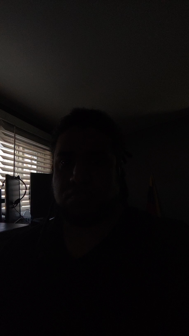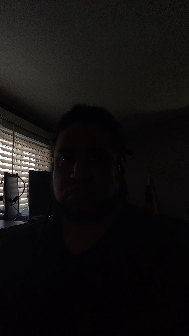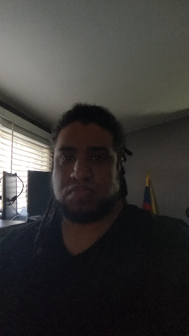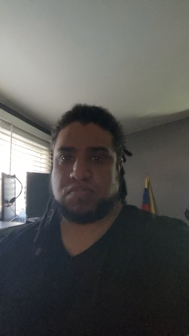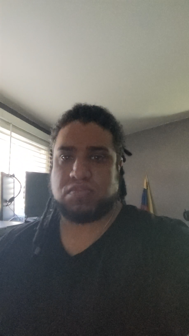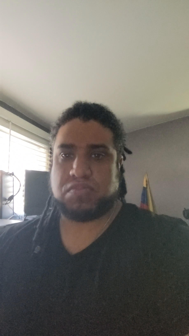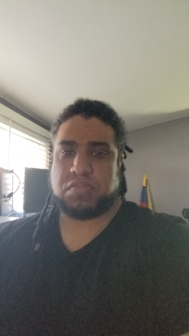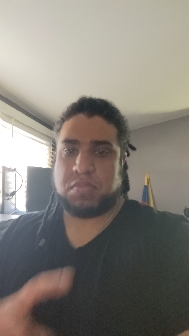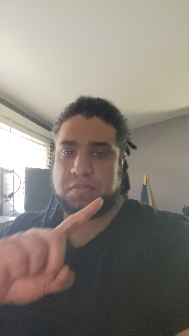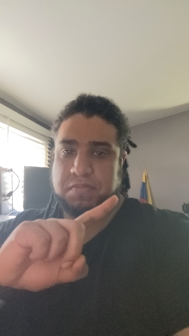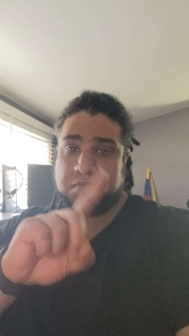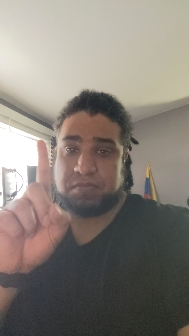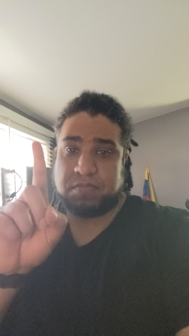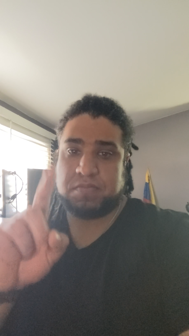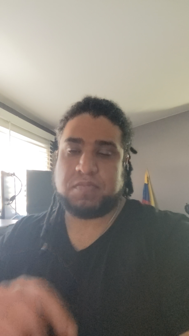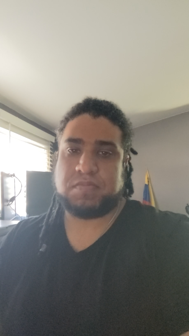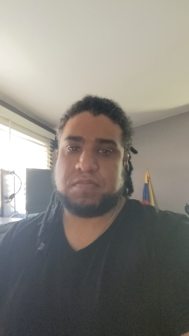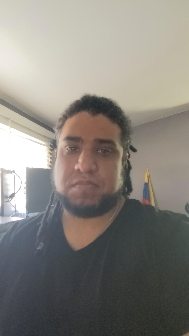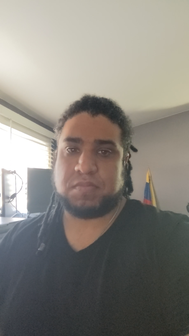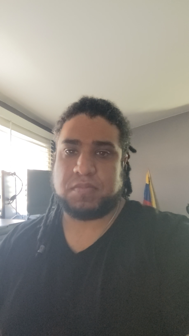but